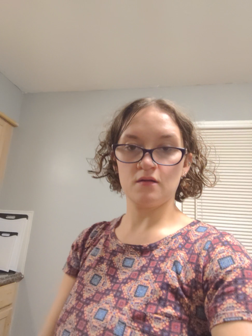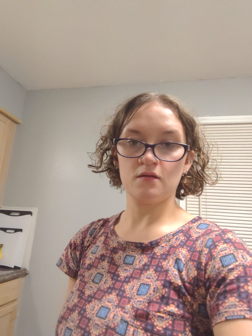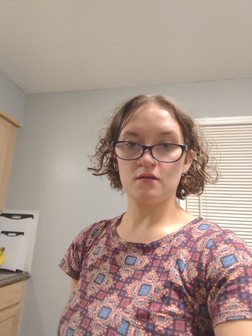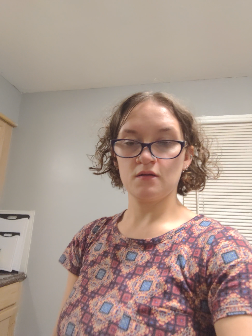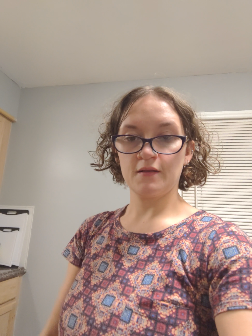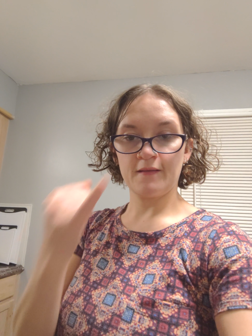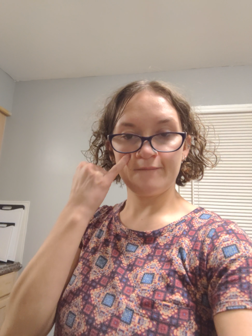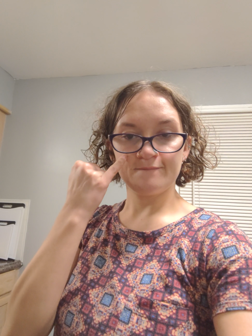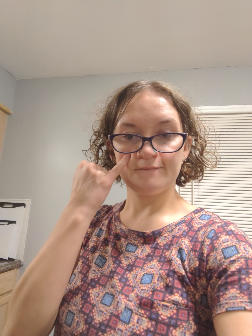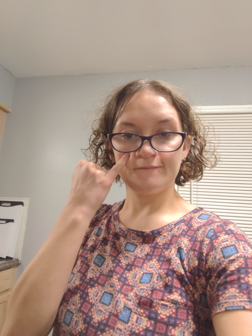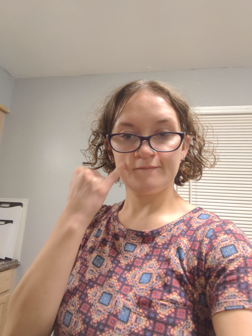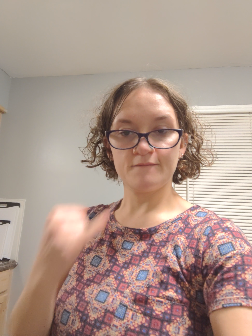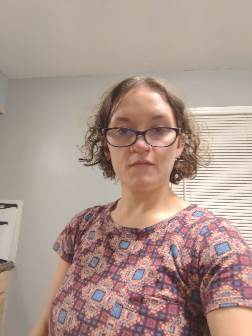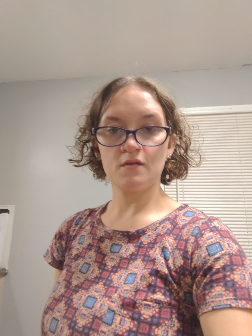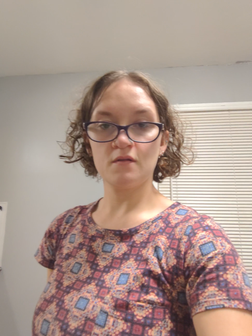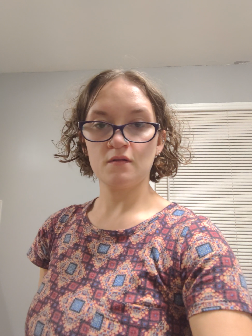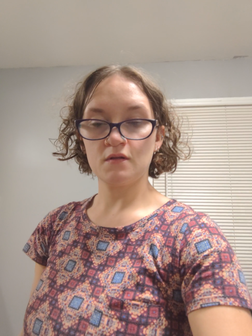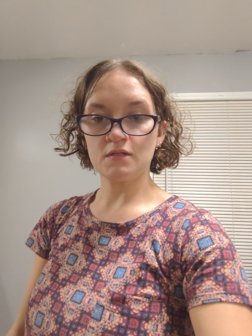if